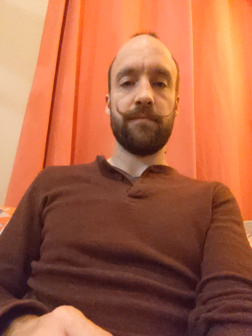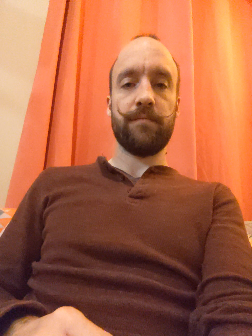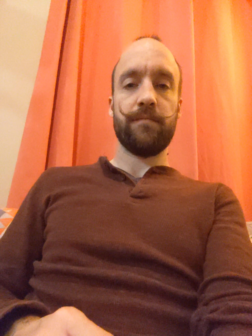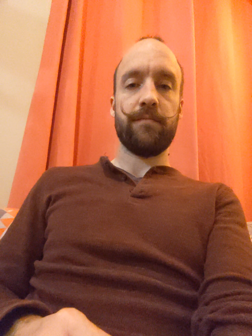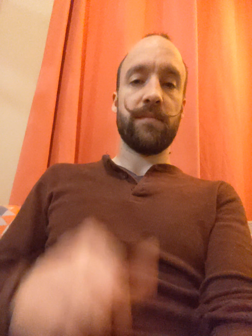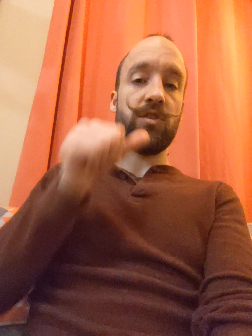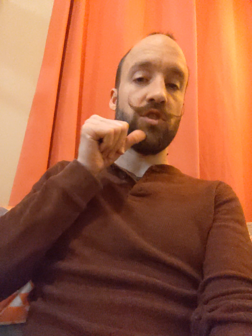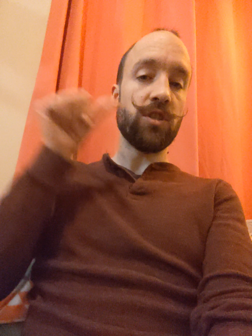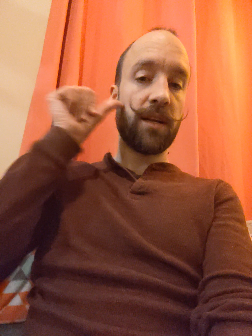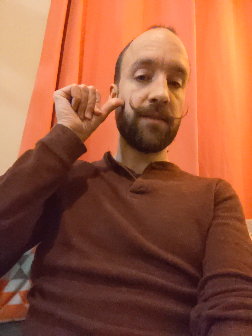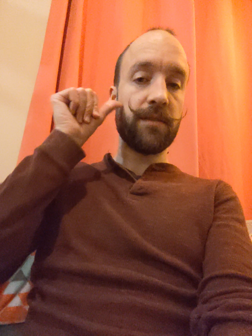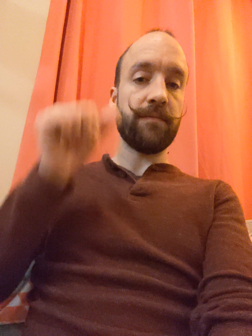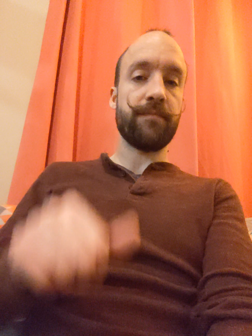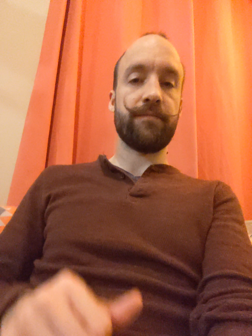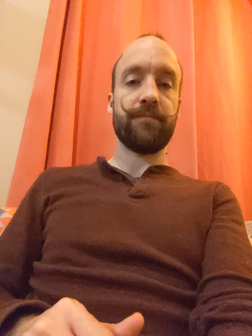yesterday